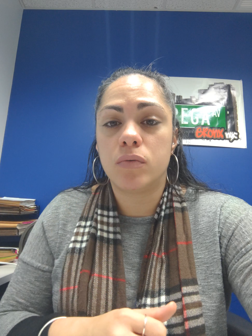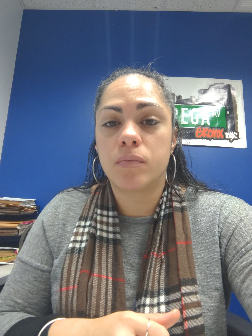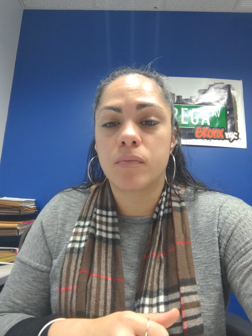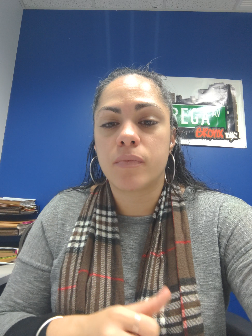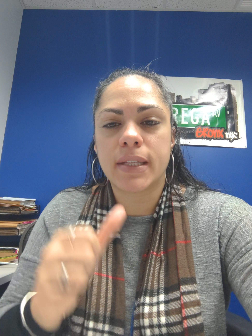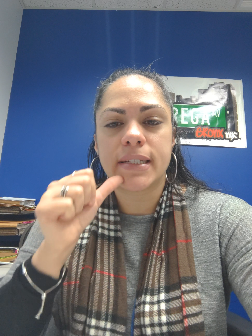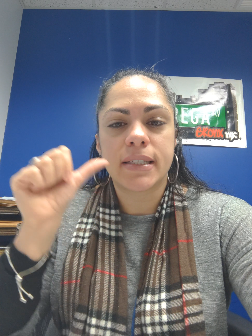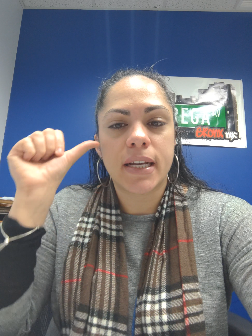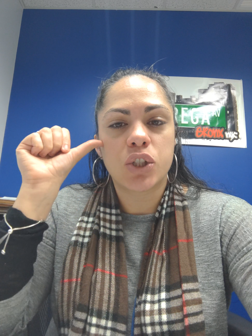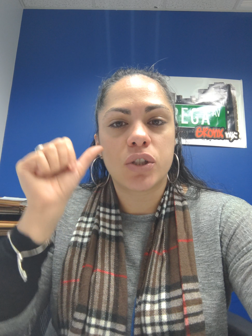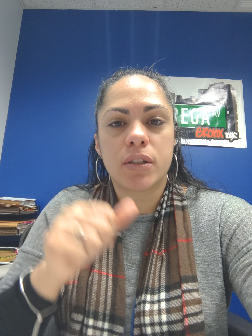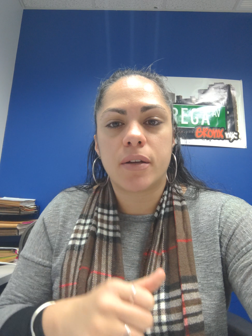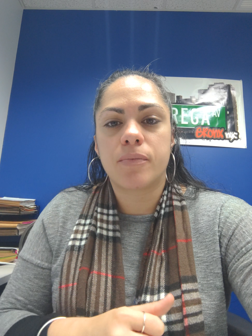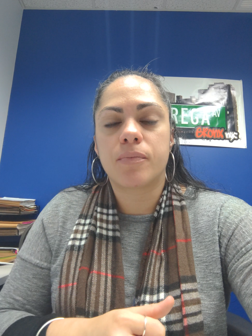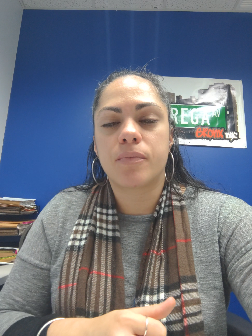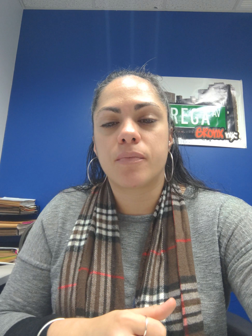yesterday